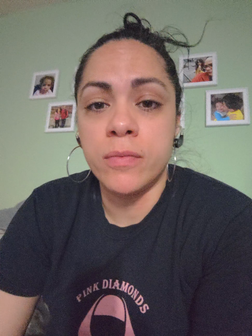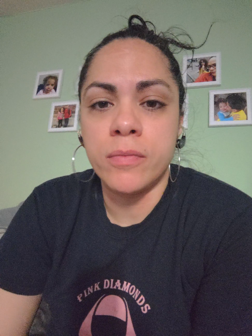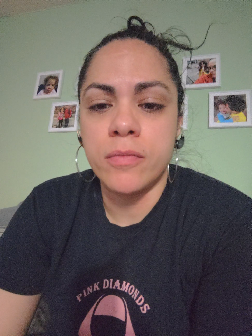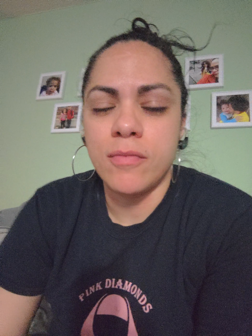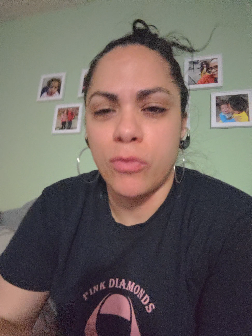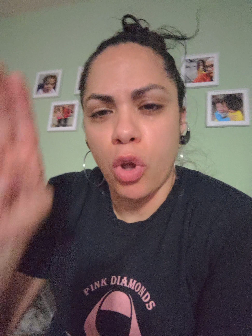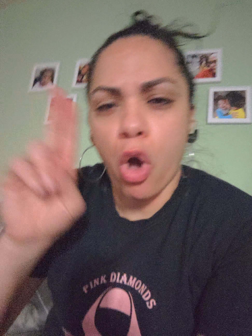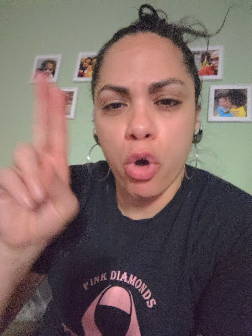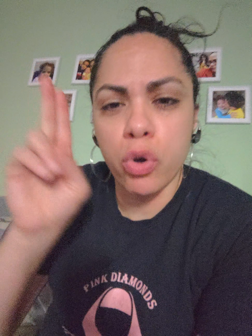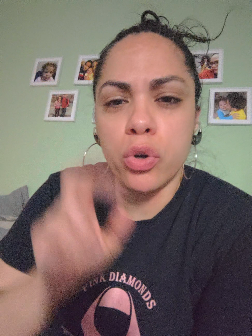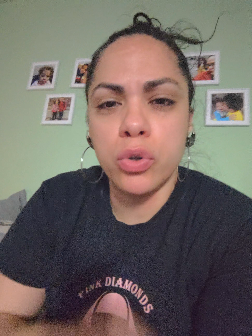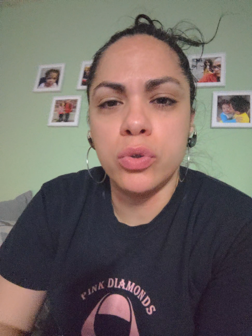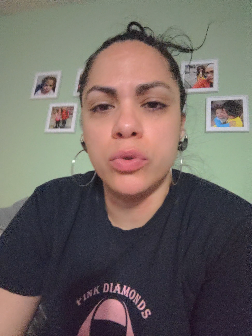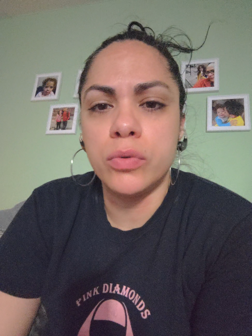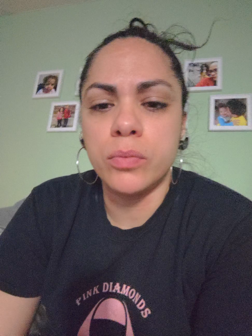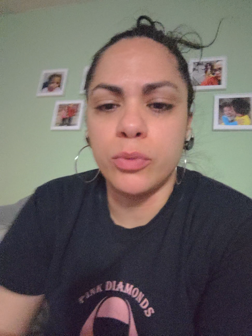uncle